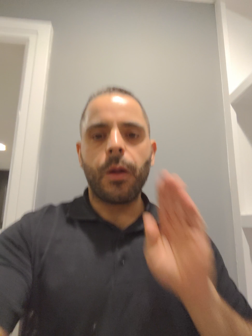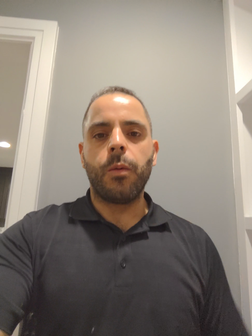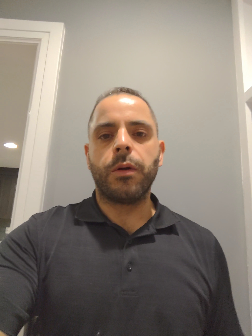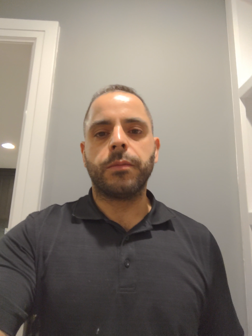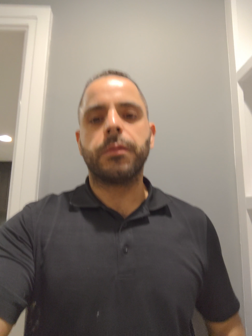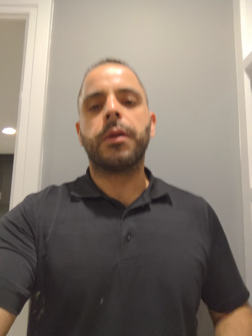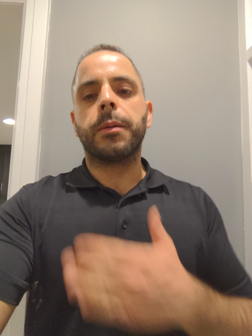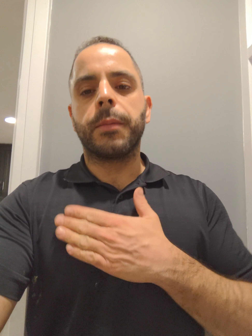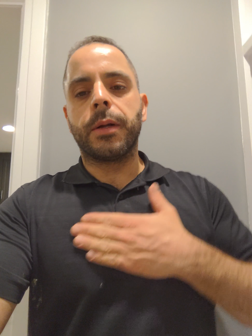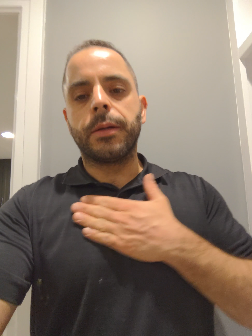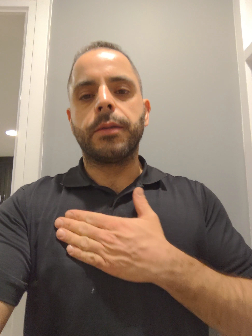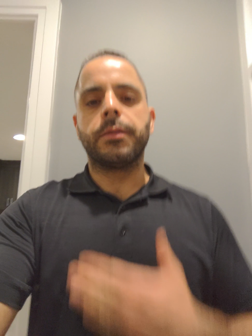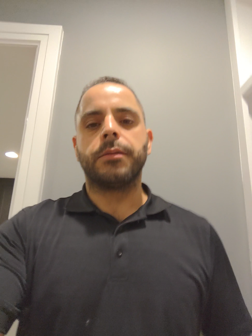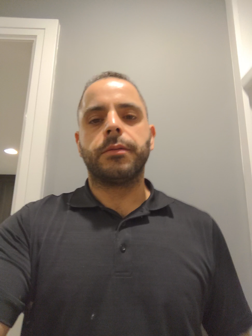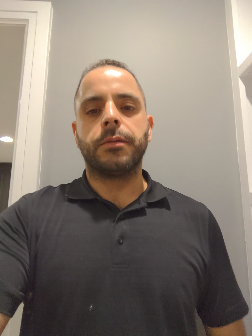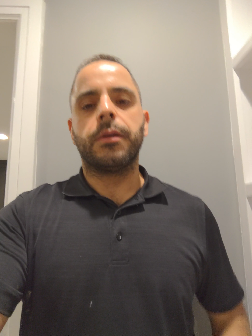please